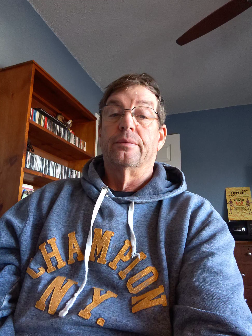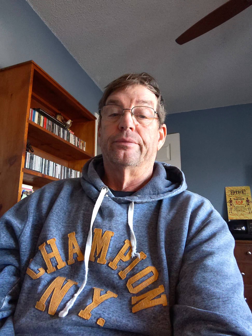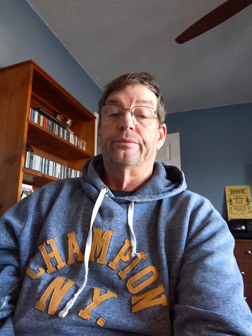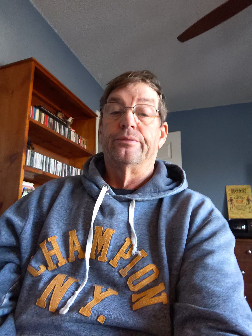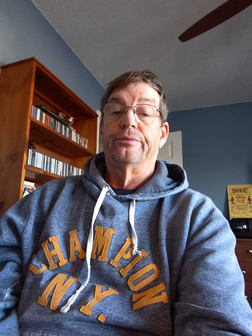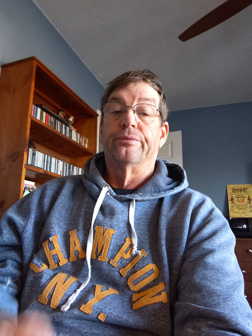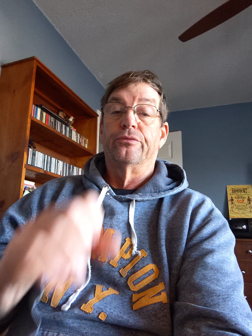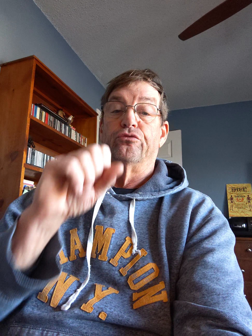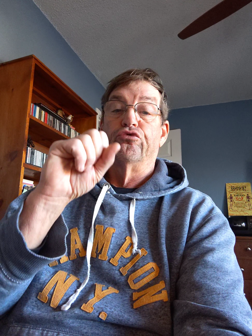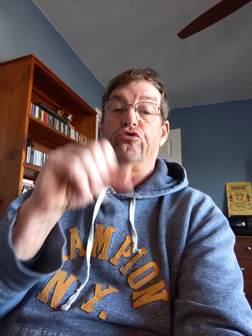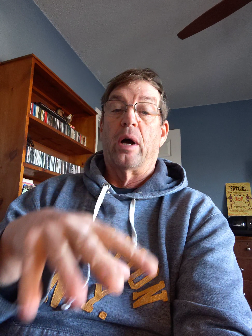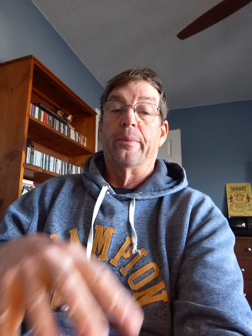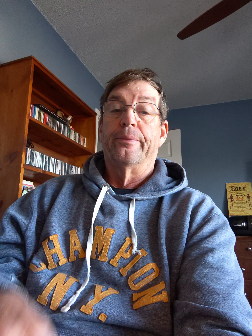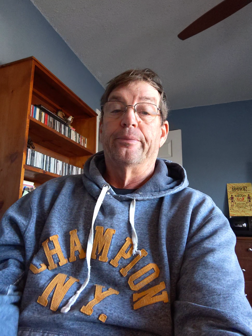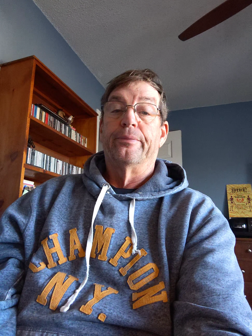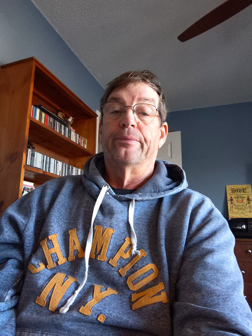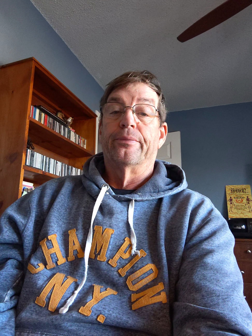drop